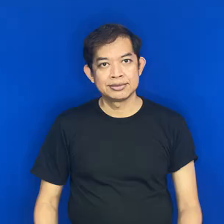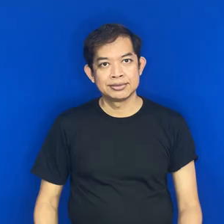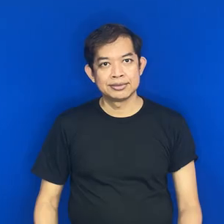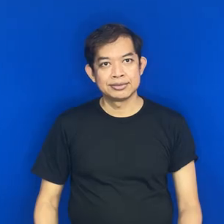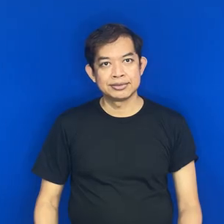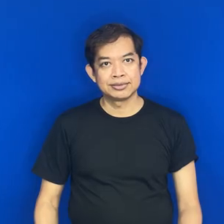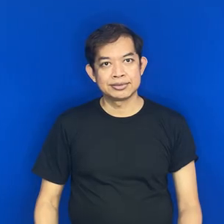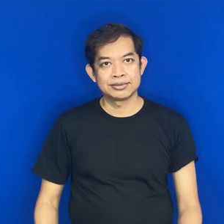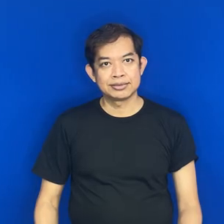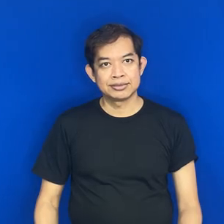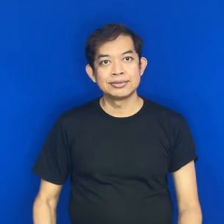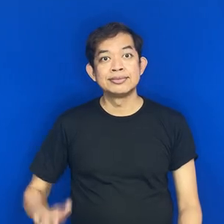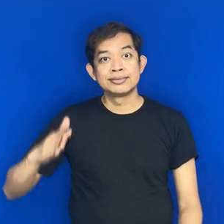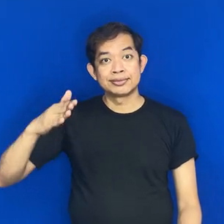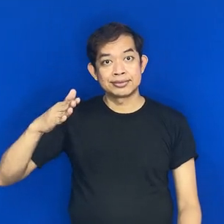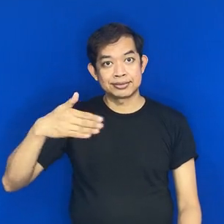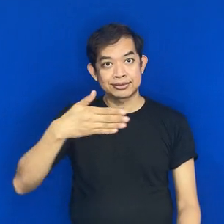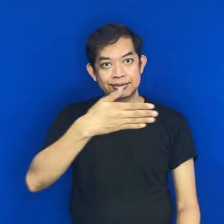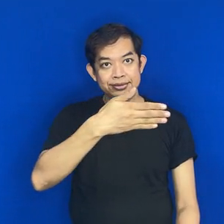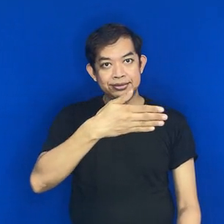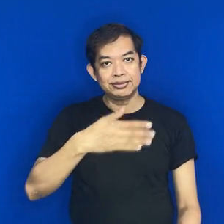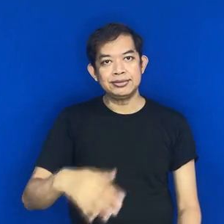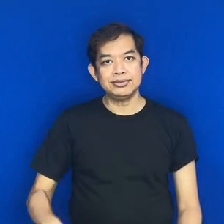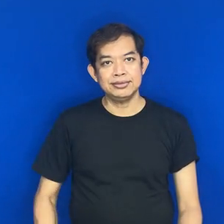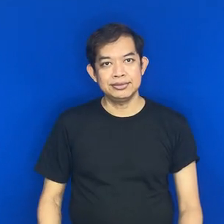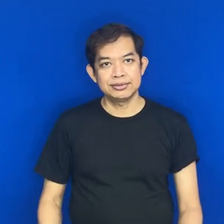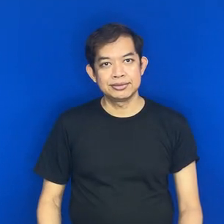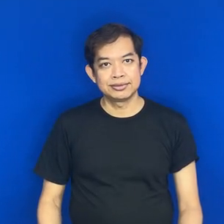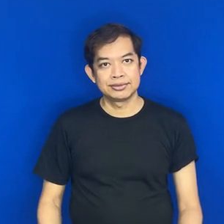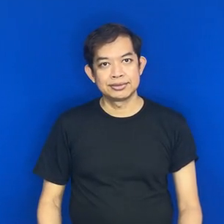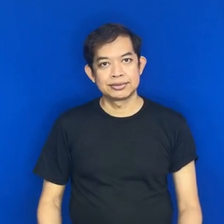fish